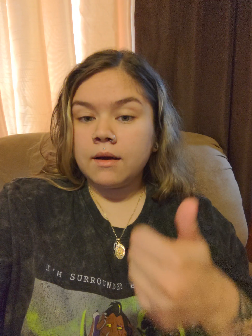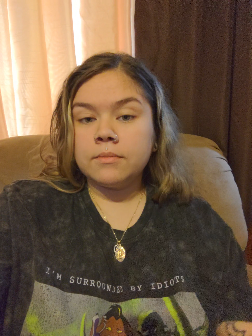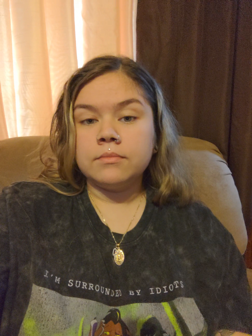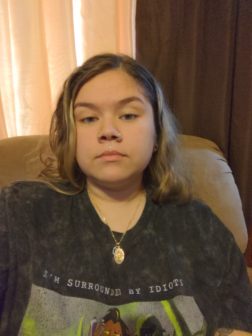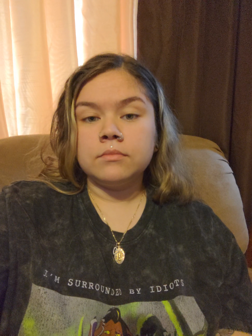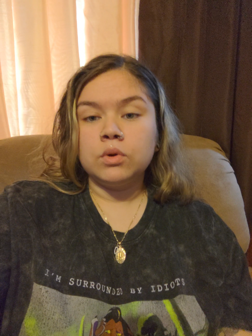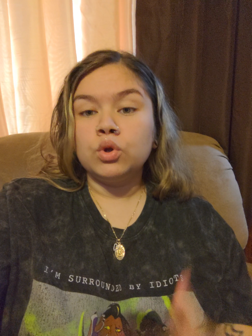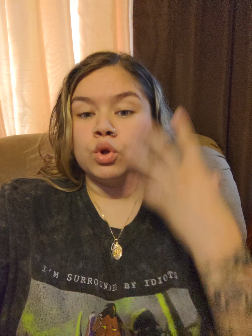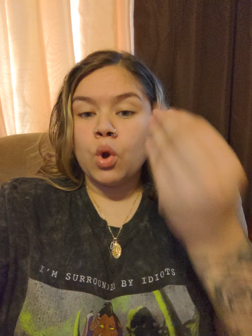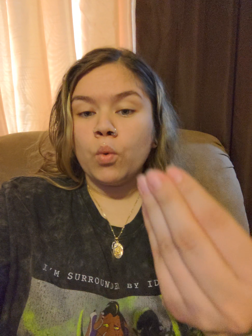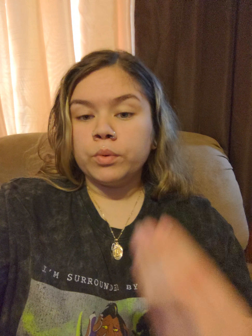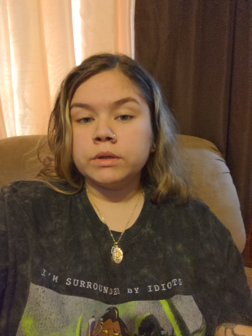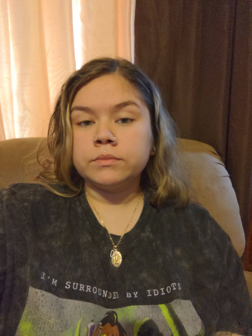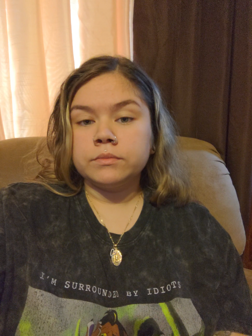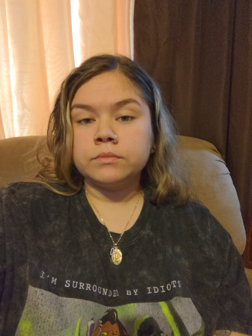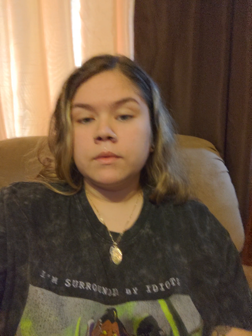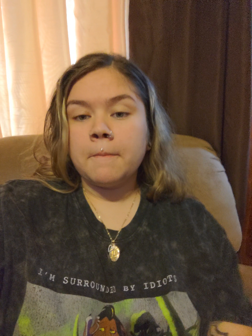going to